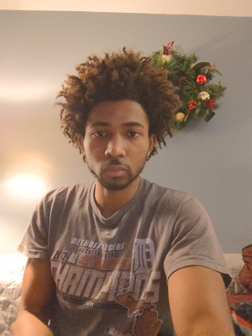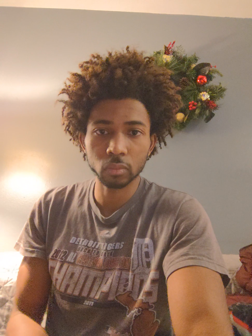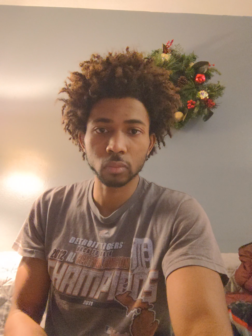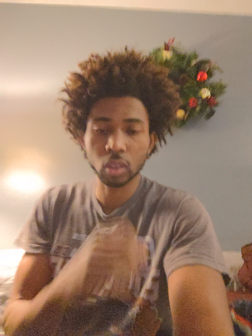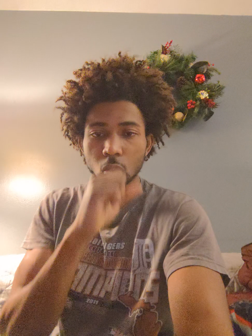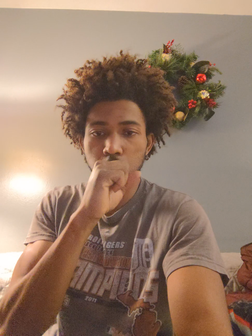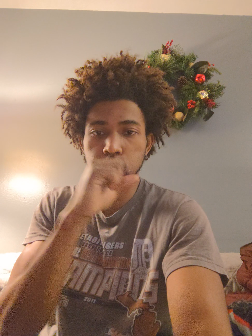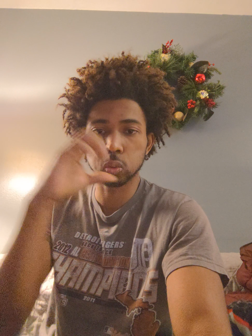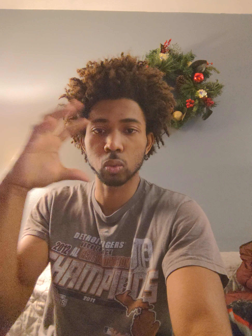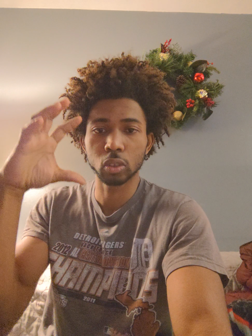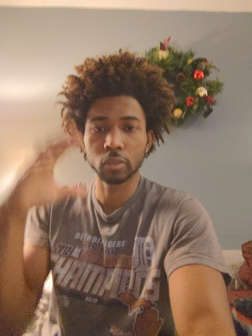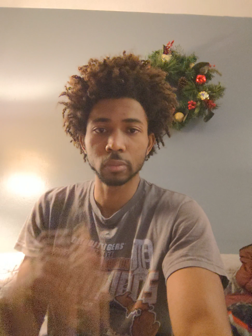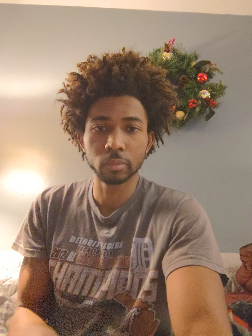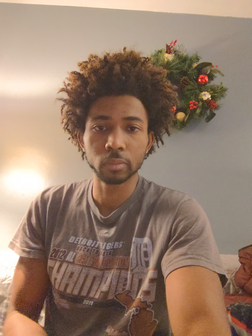balloon